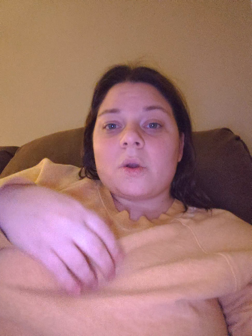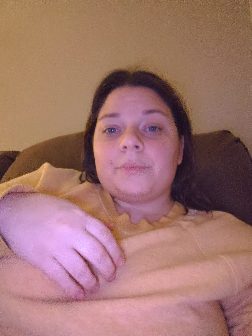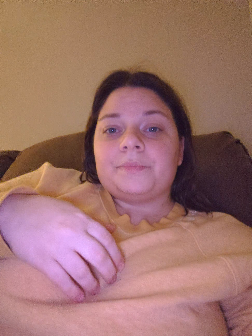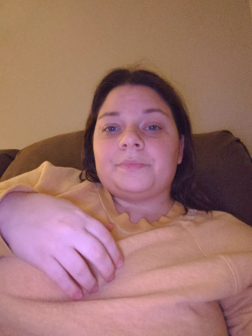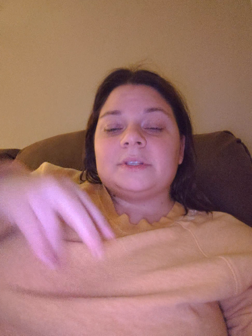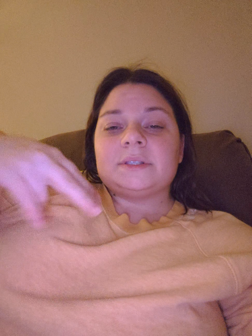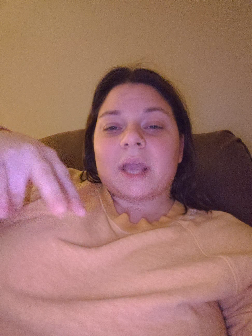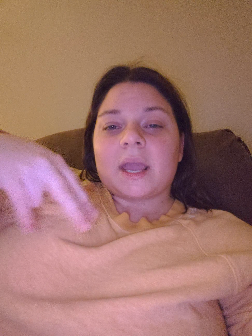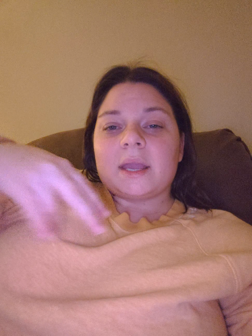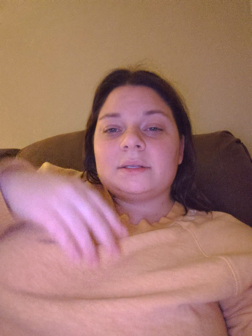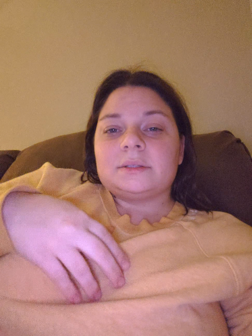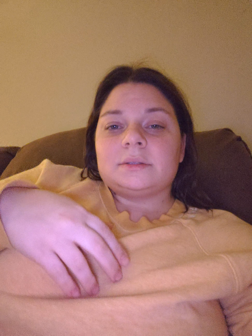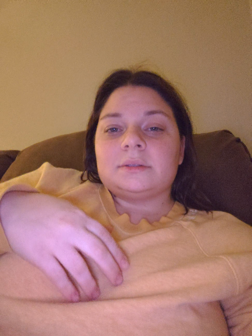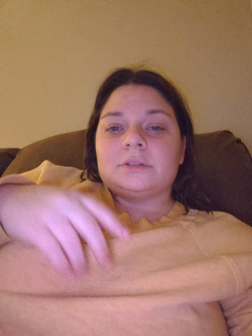dance